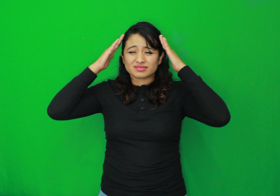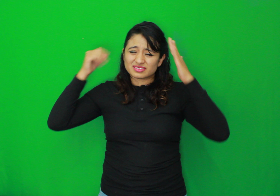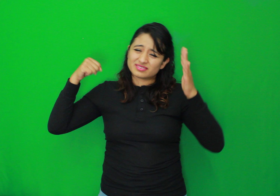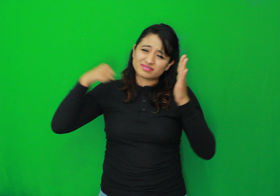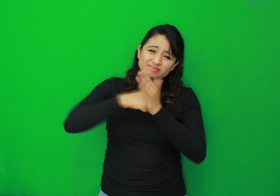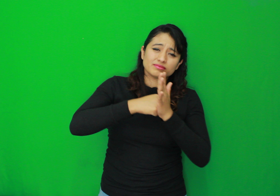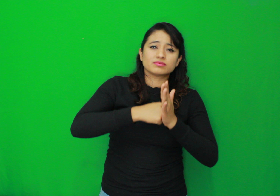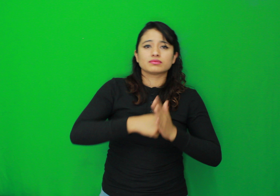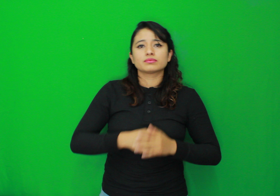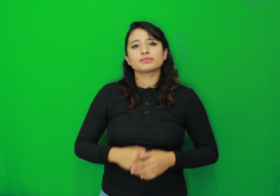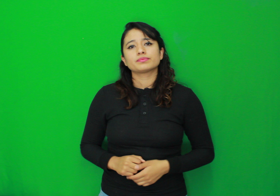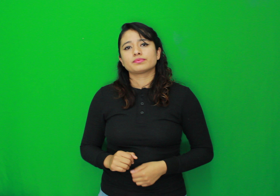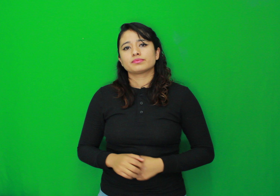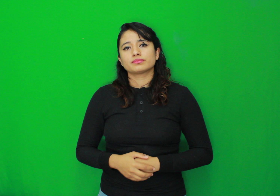golpe